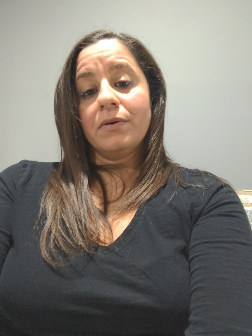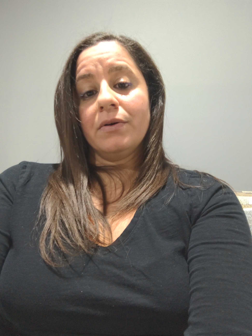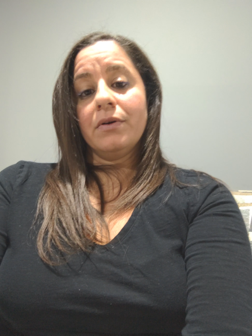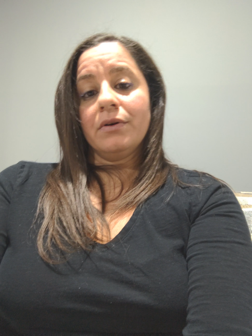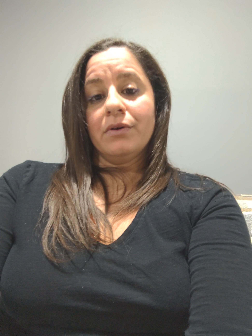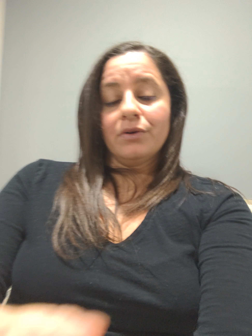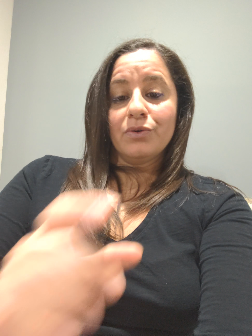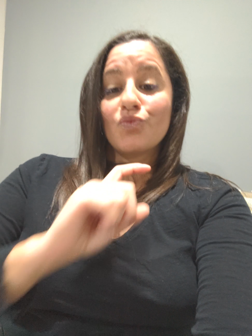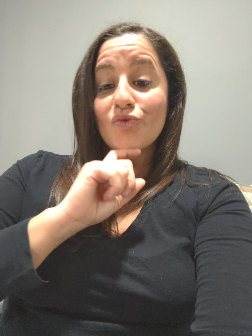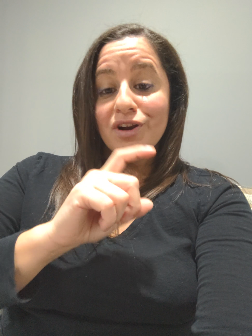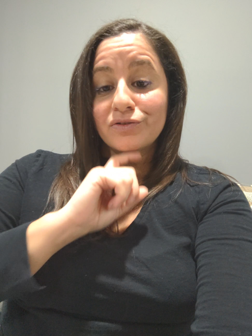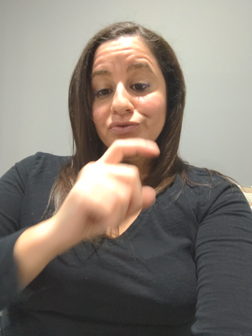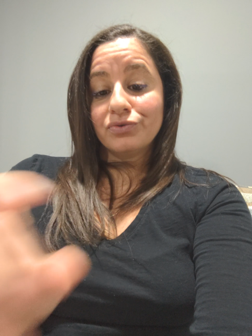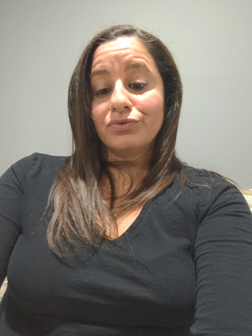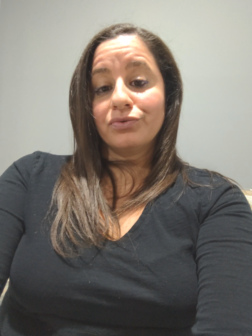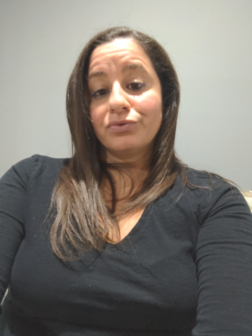garbage